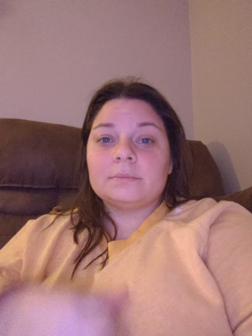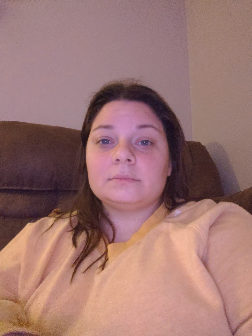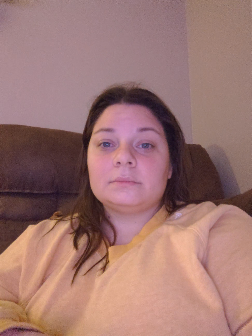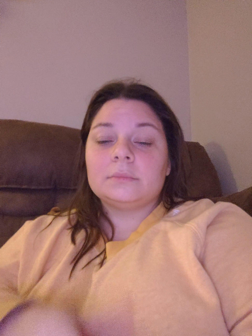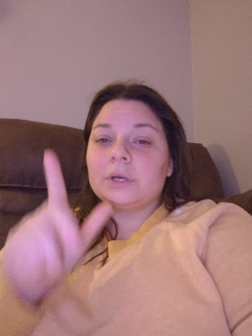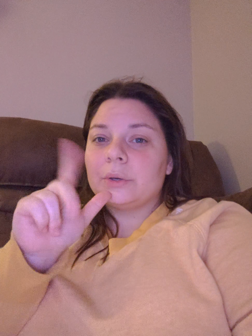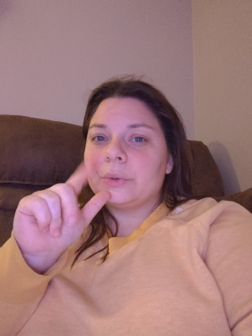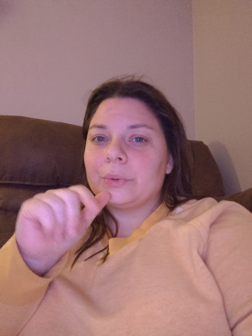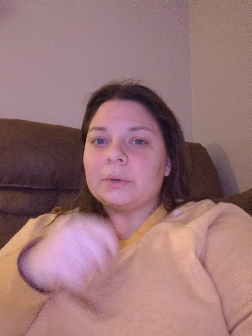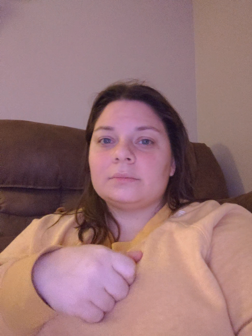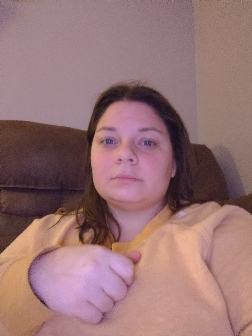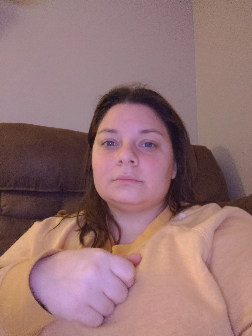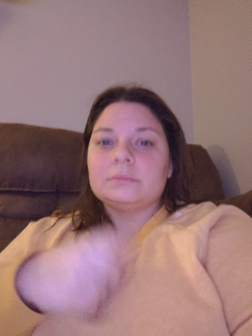who